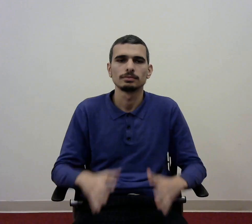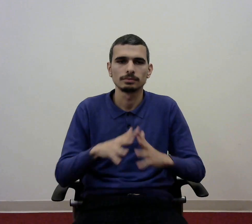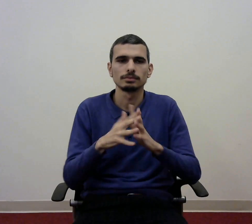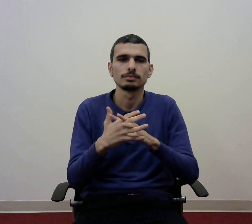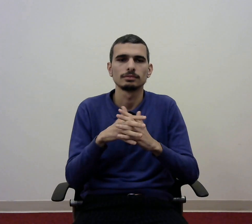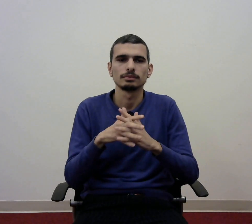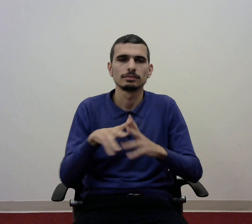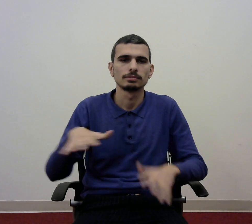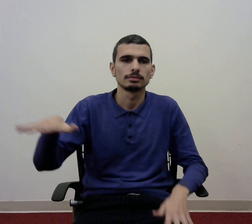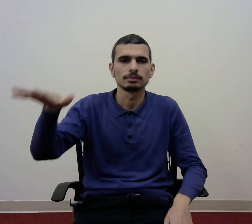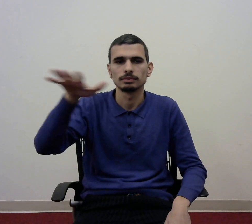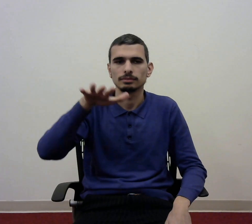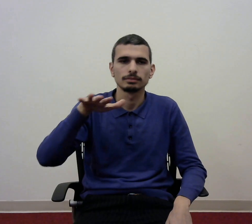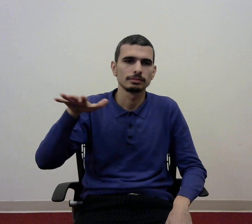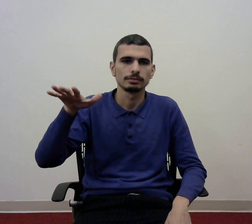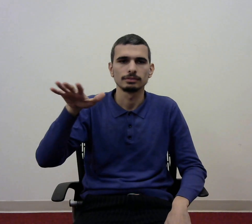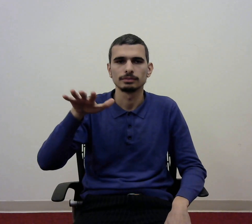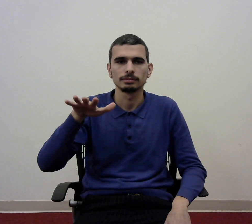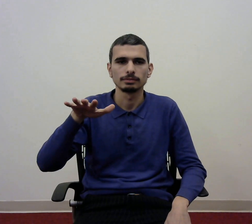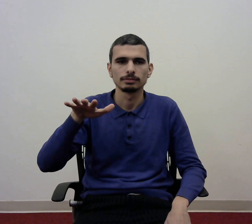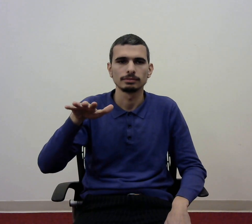rayonlarda